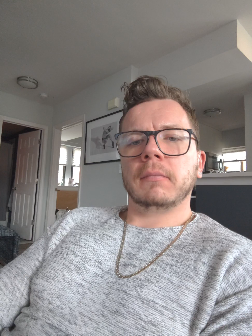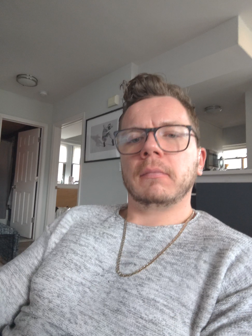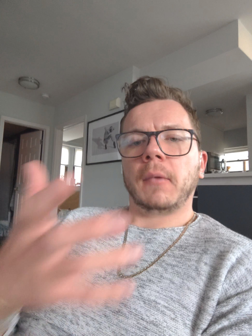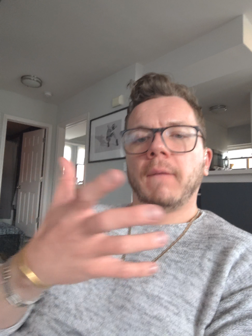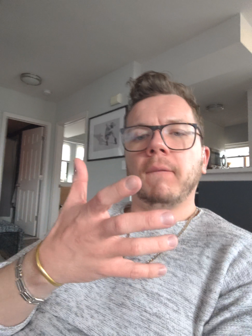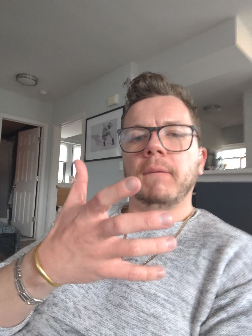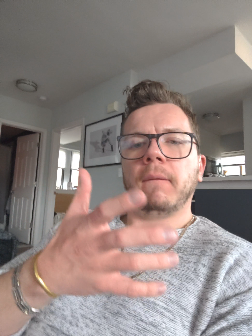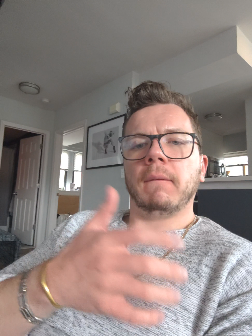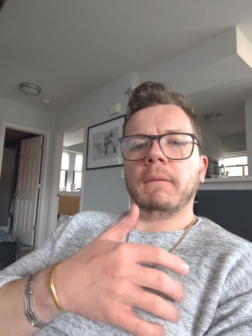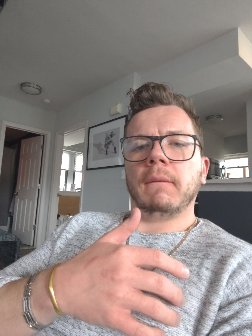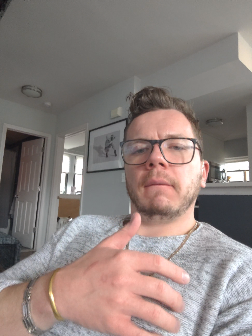fast